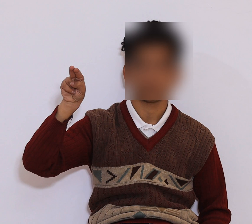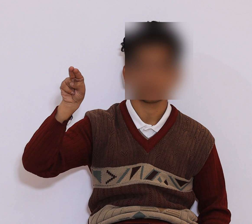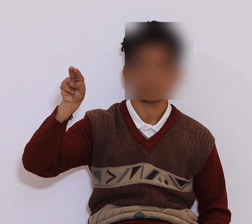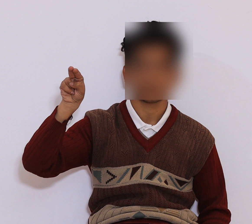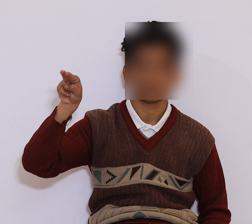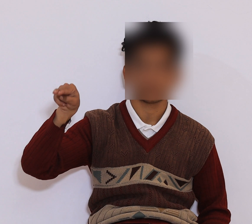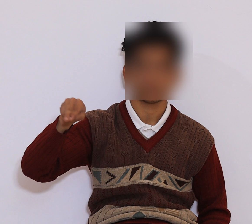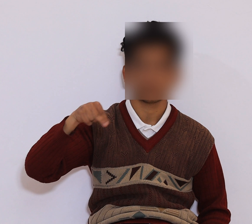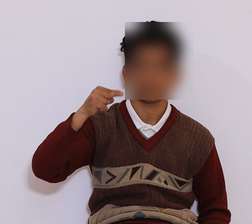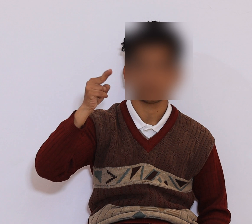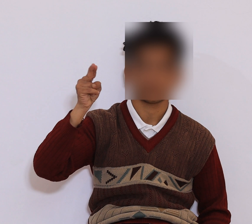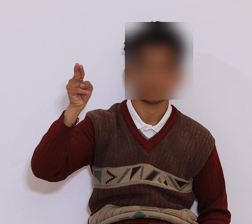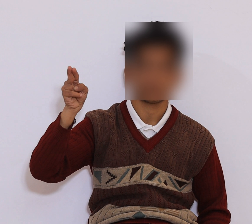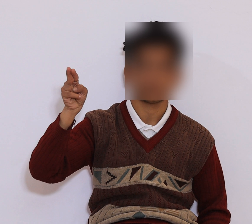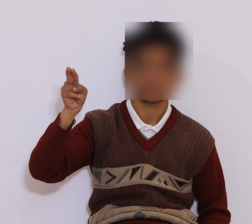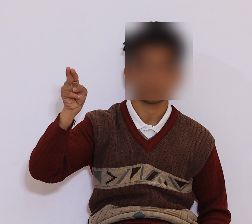ہ